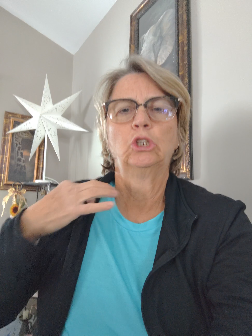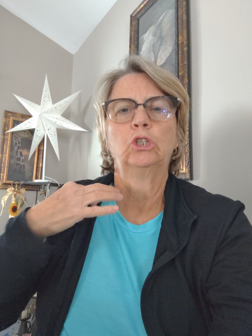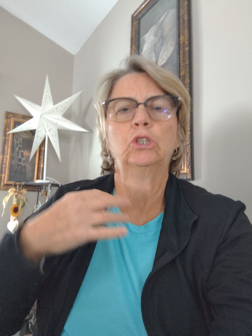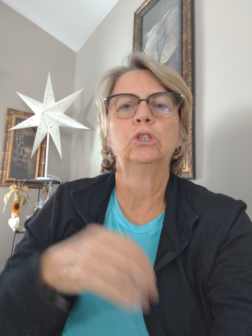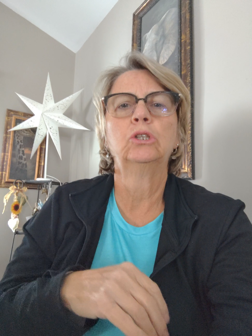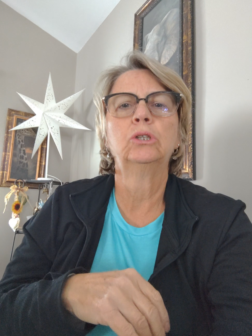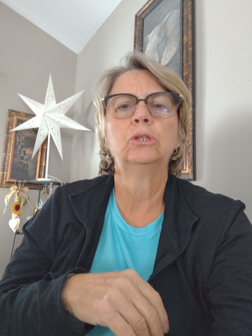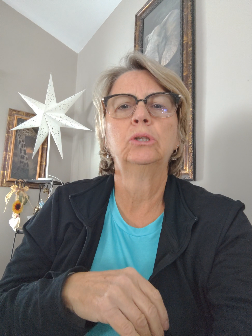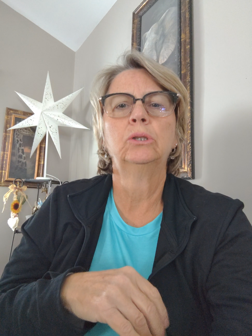sick